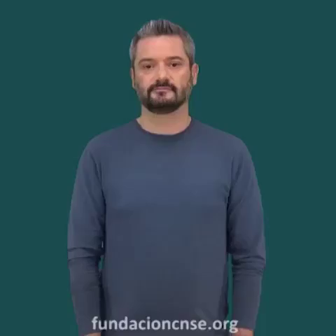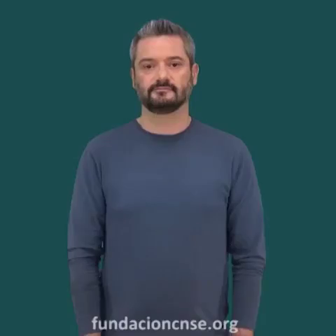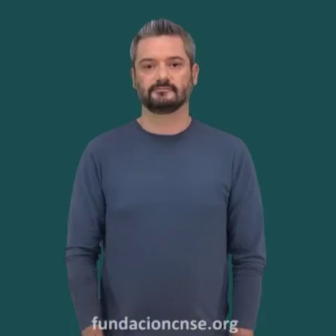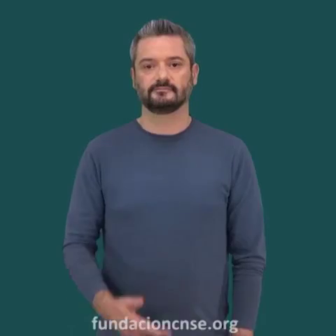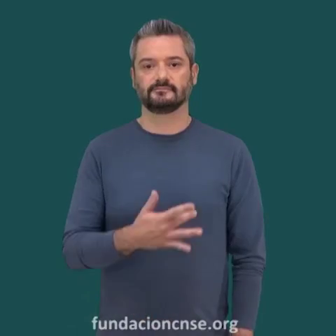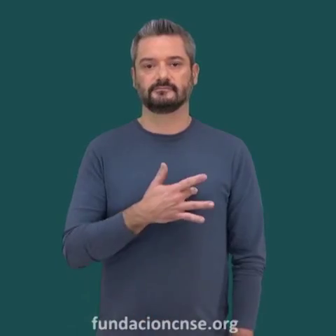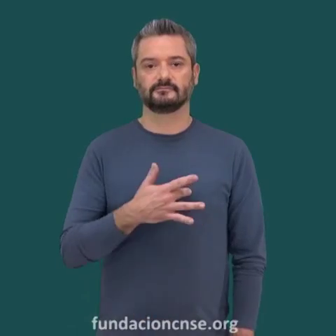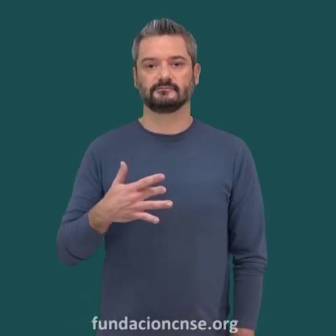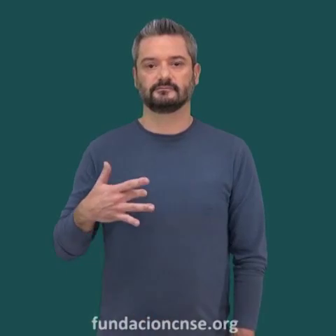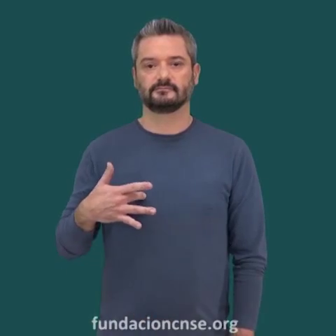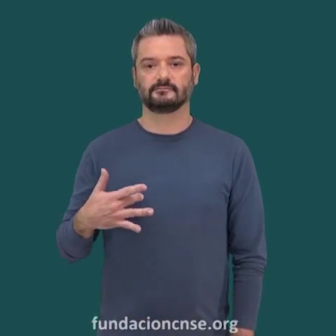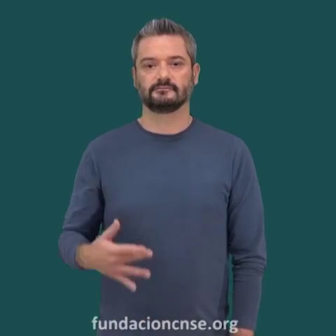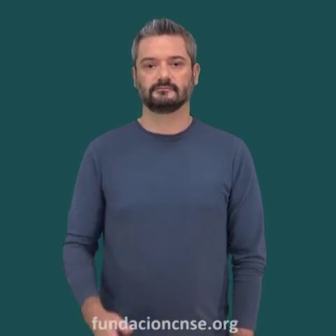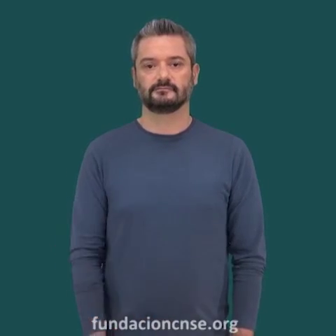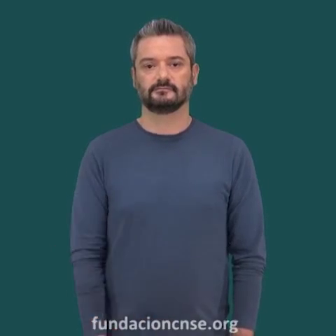pulmon